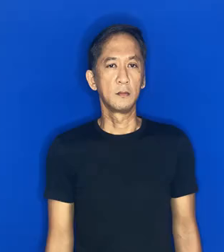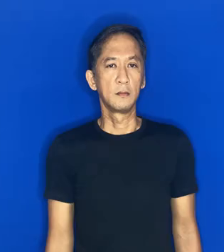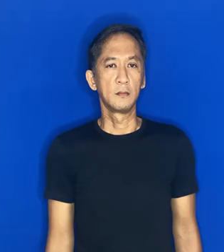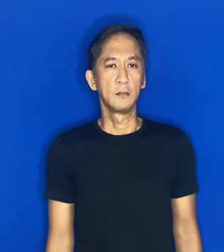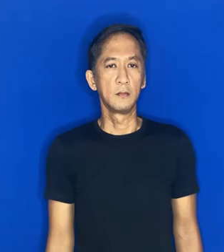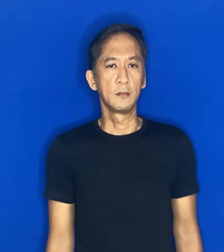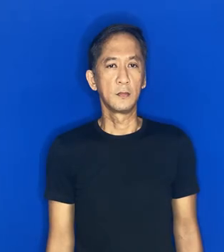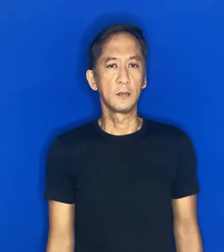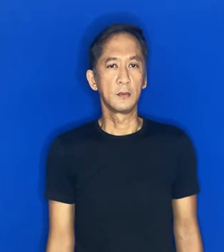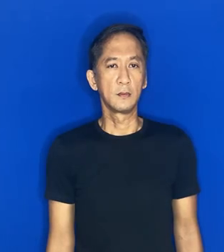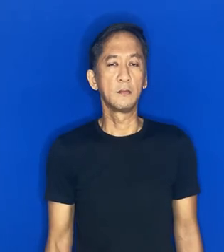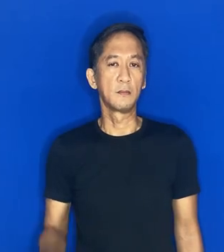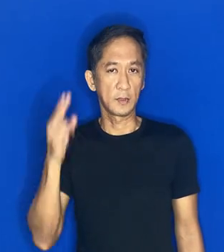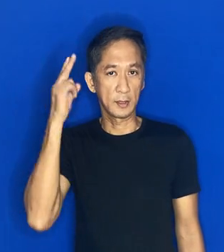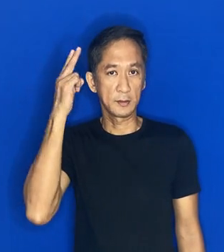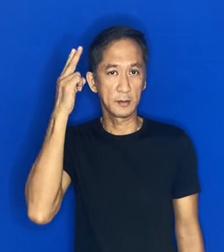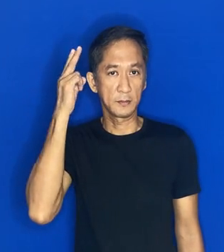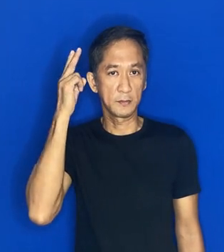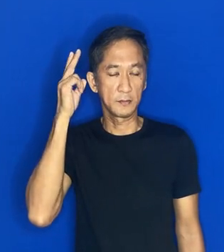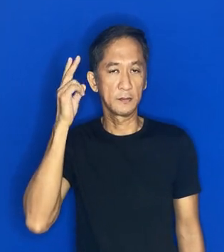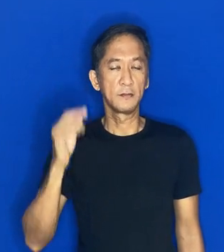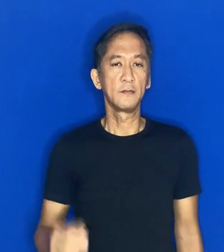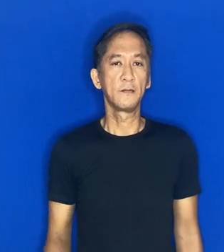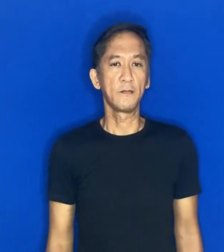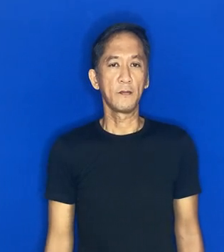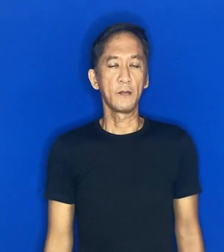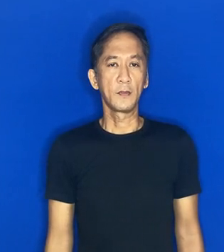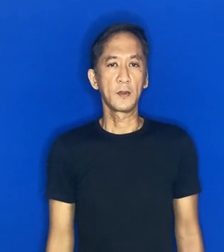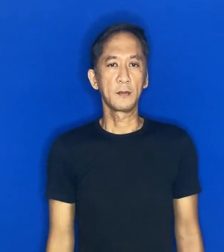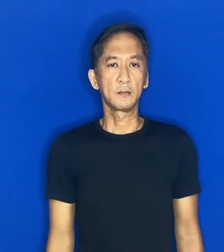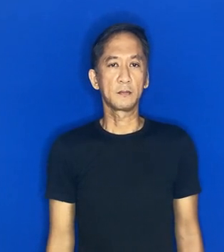uncle